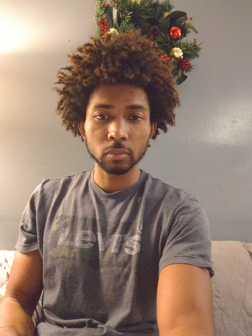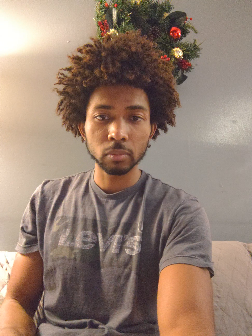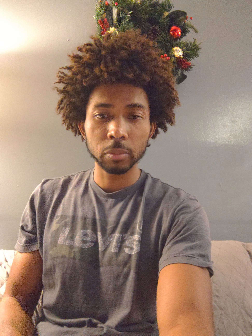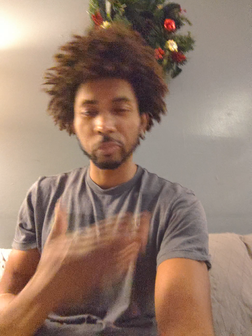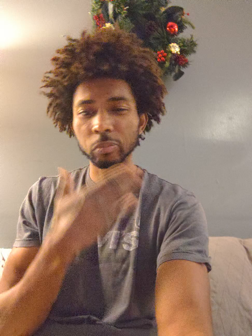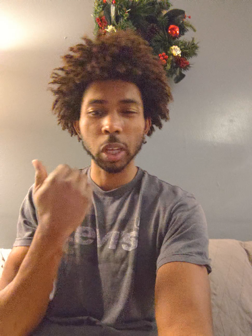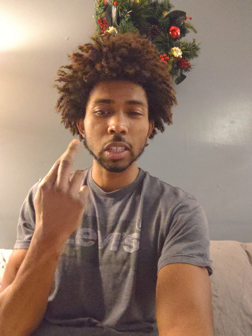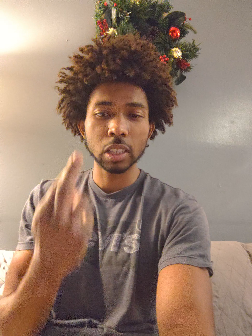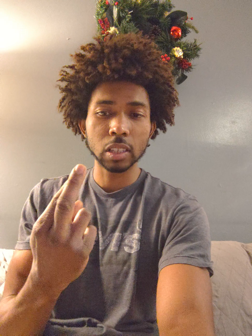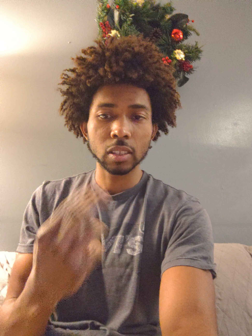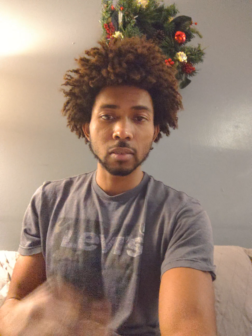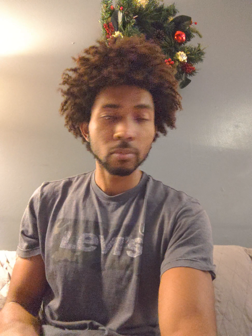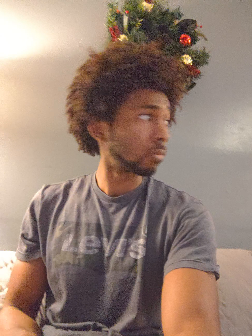beside